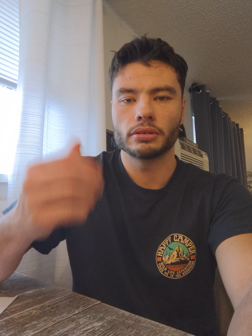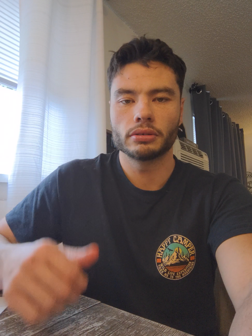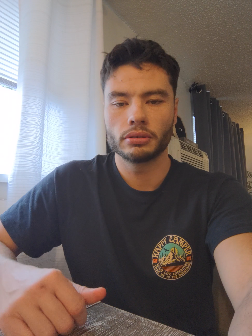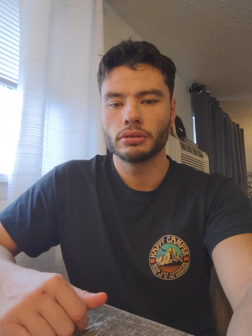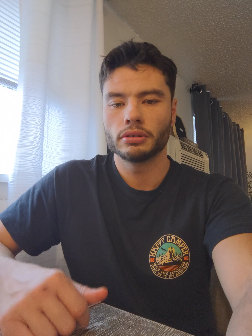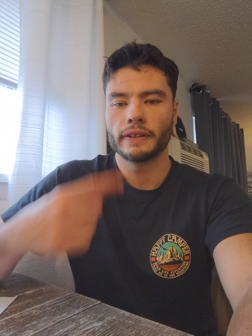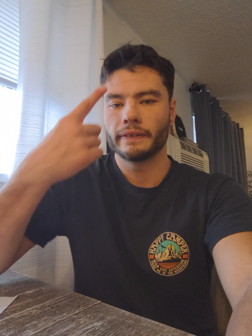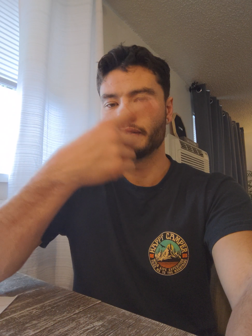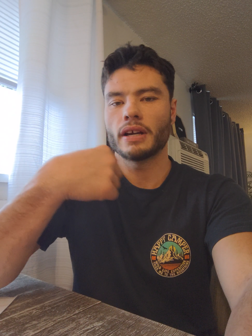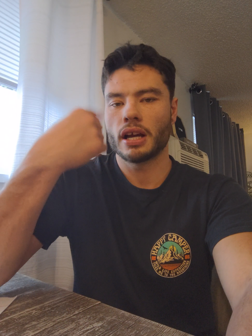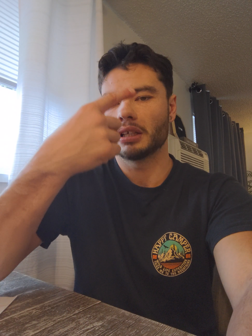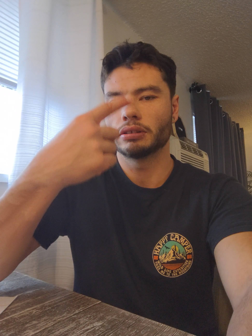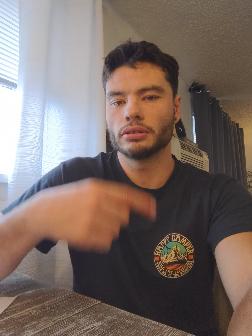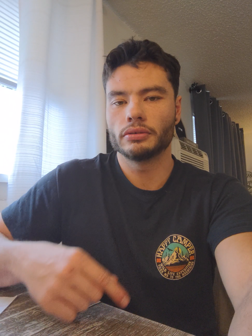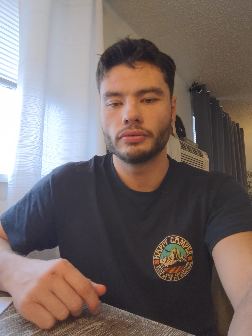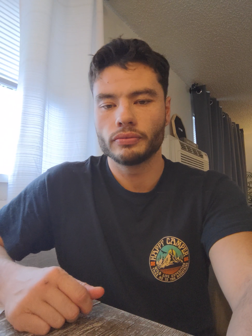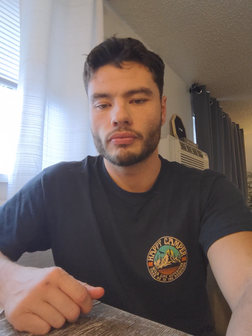face